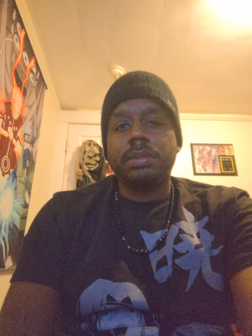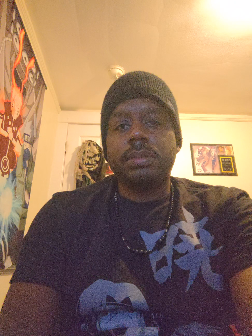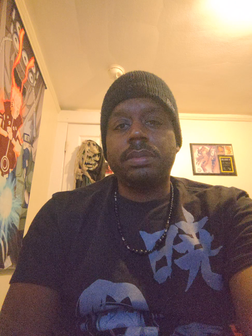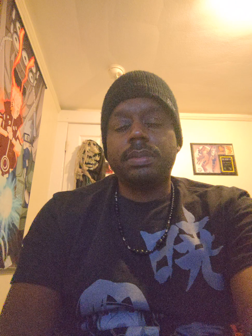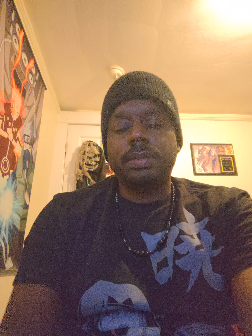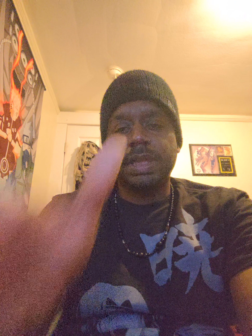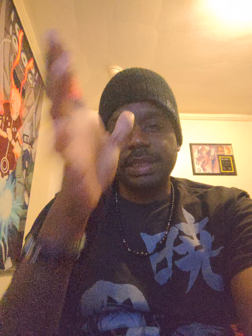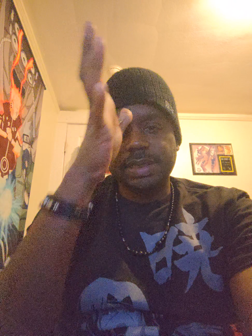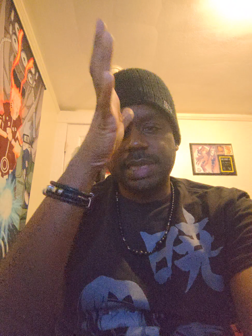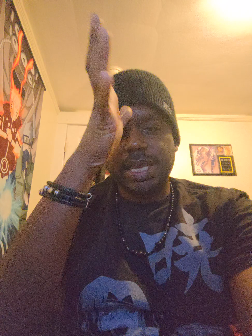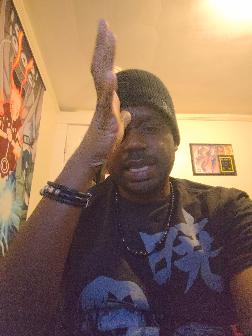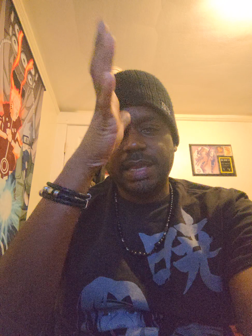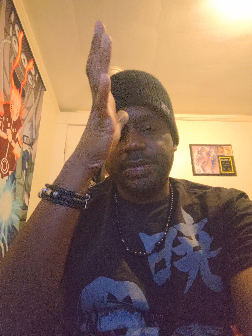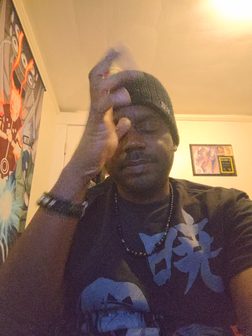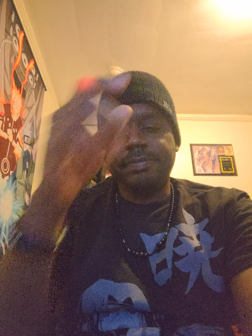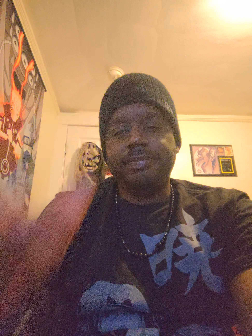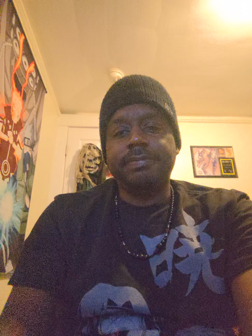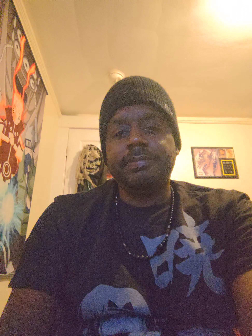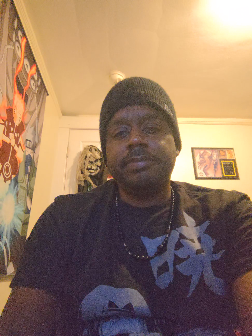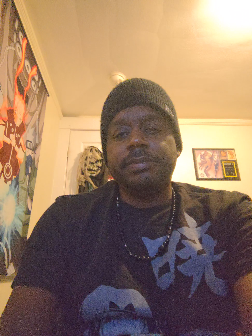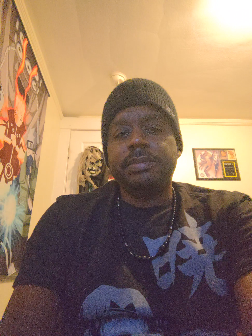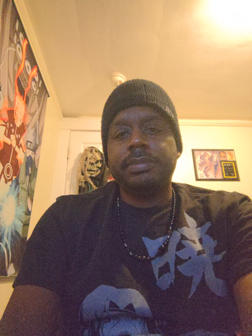dad